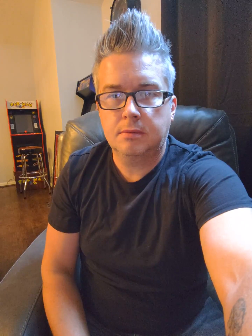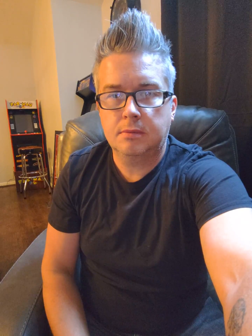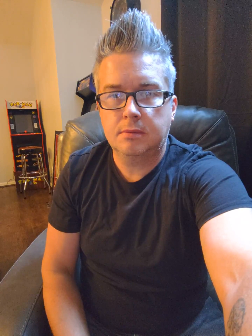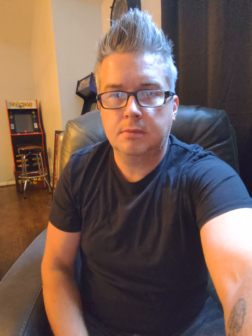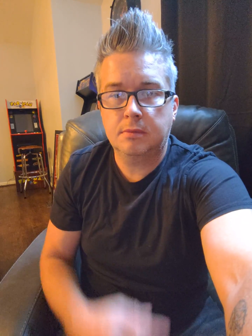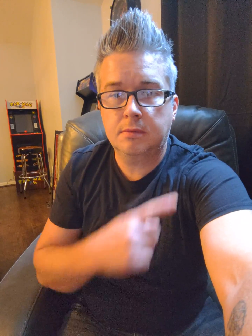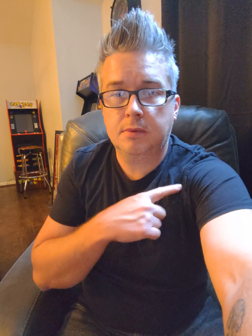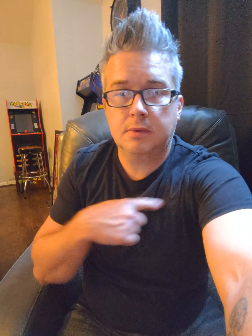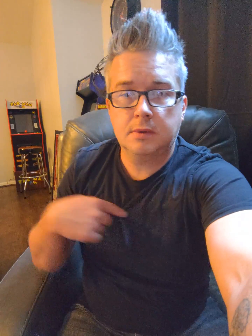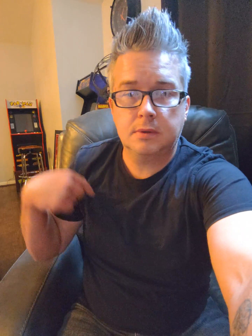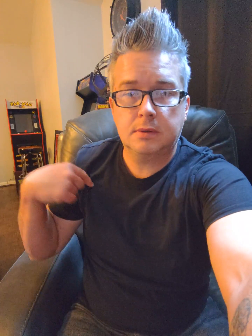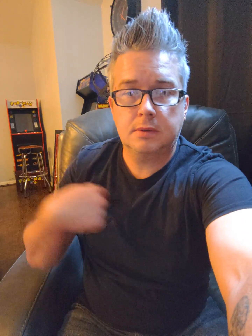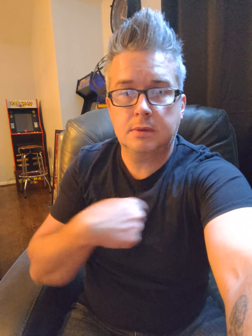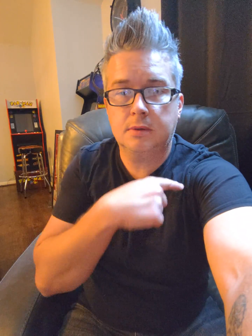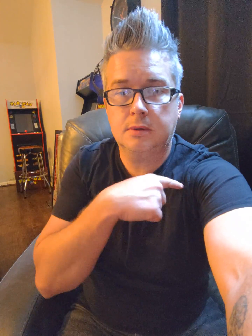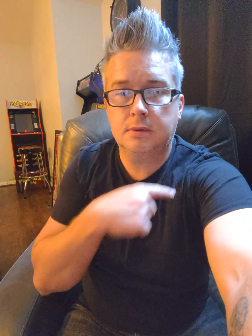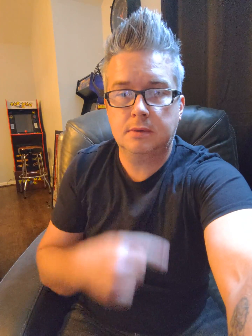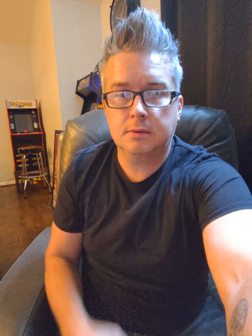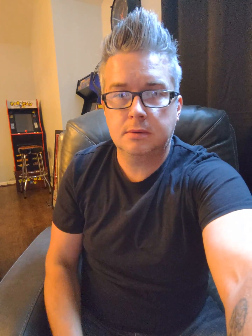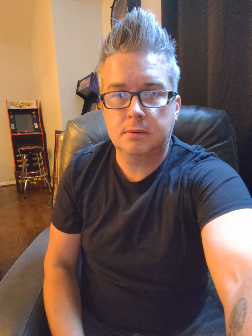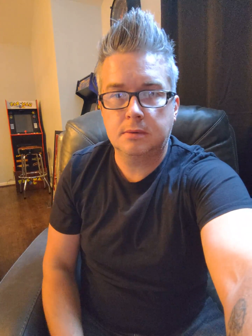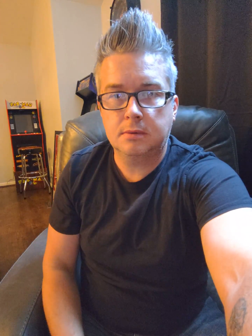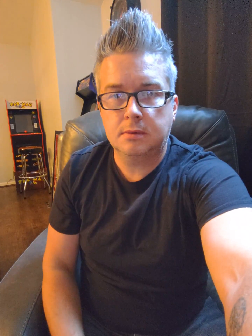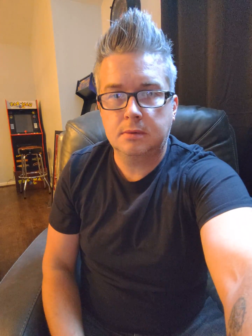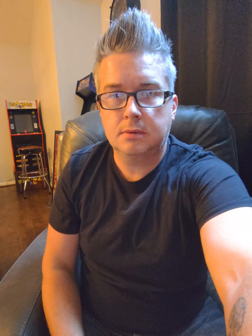bib